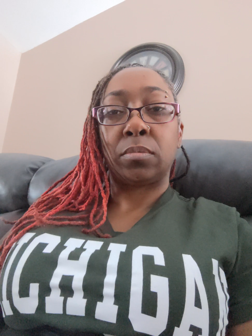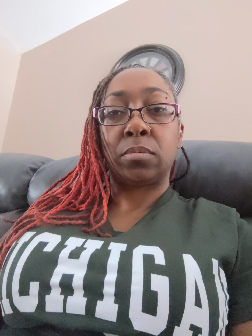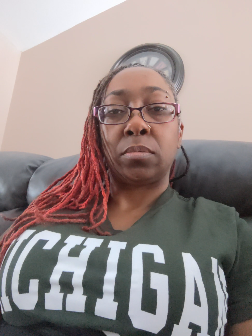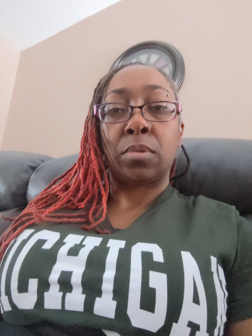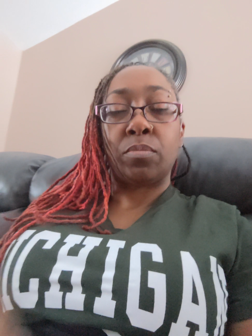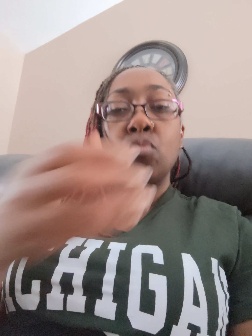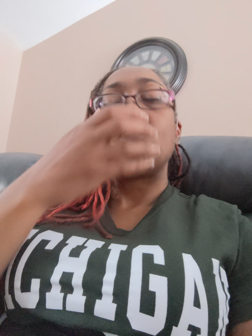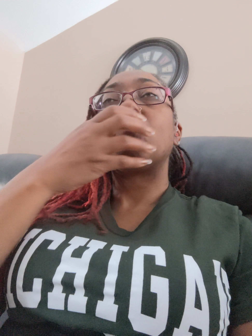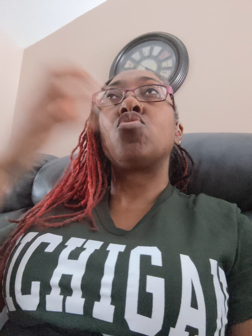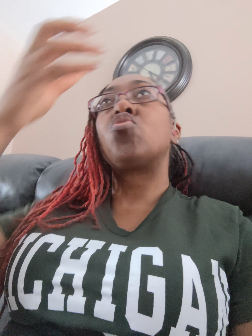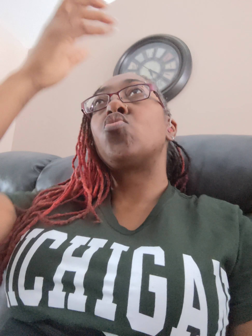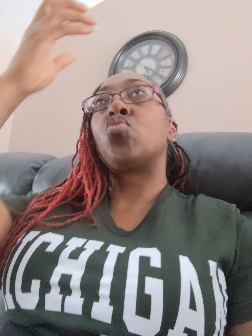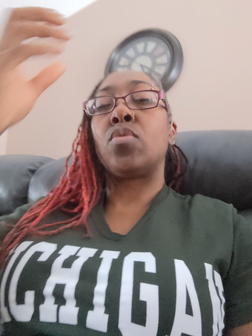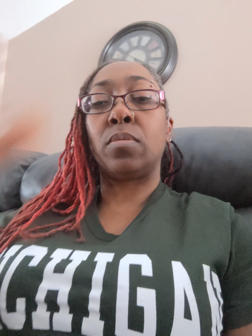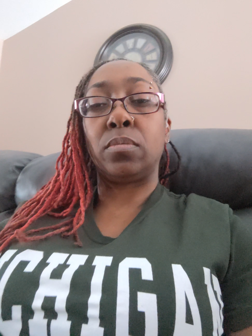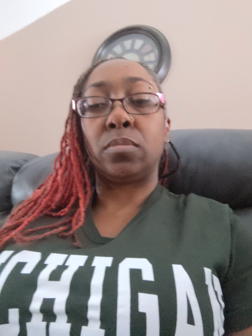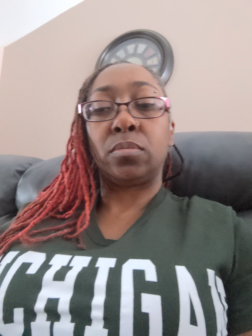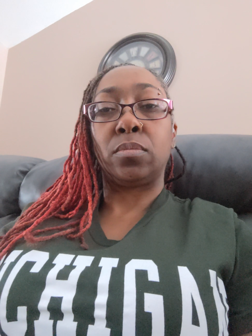balloon